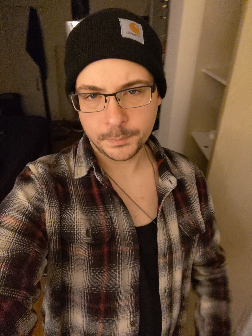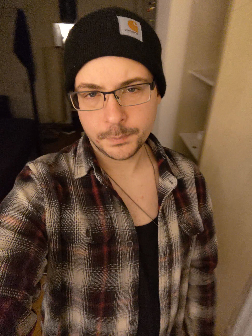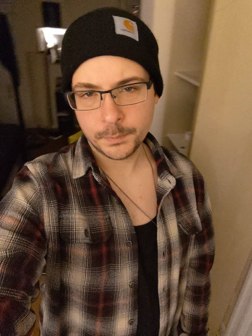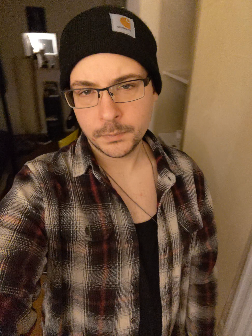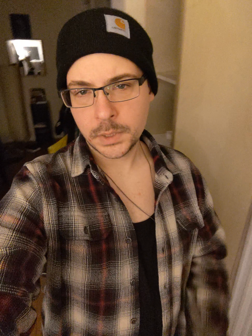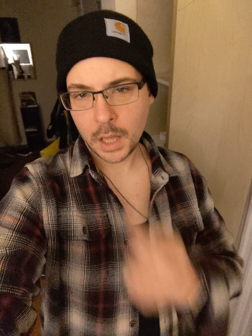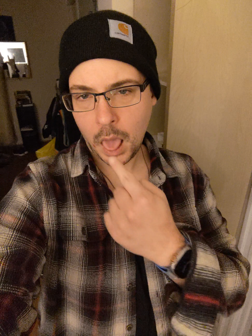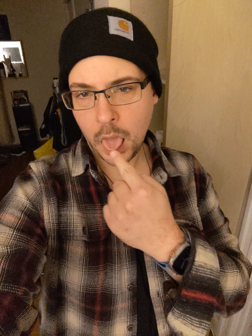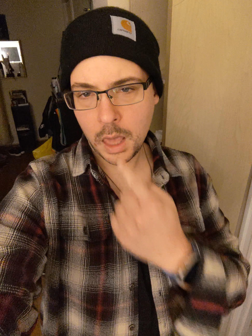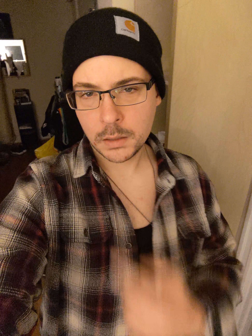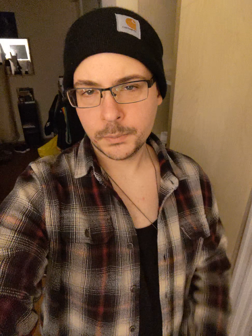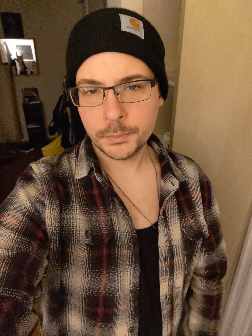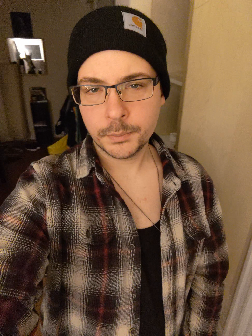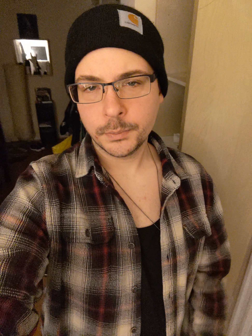tongue